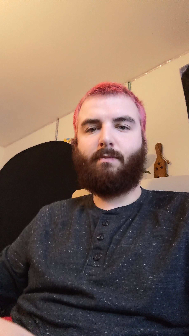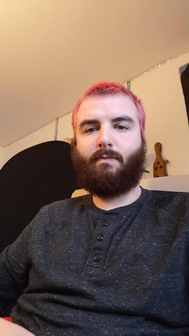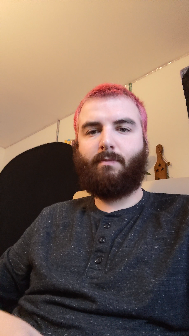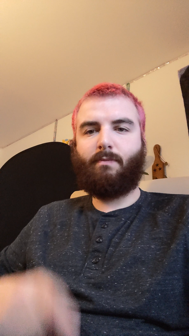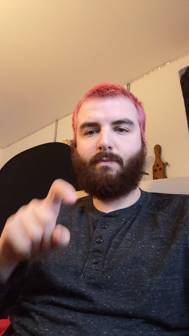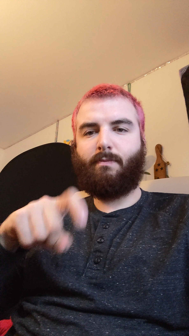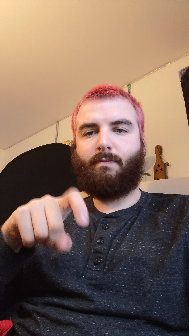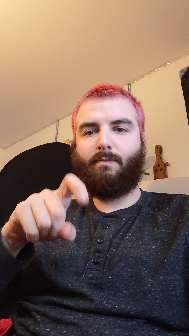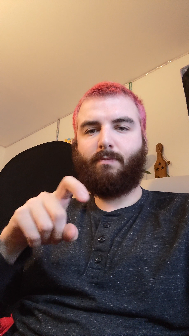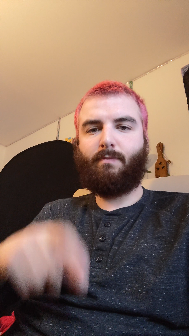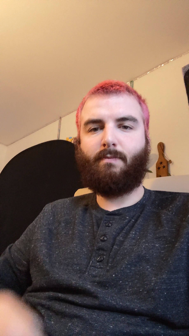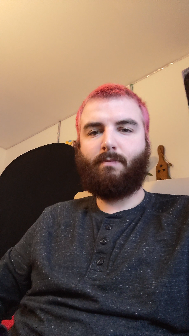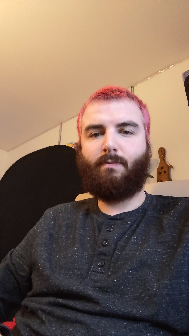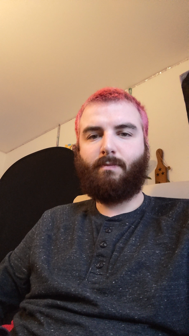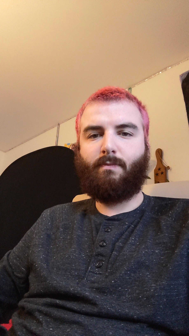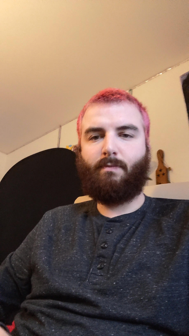should